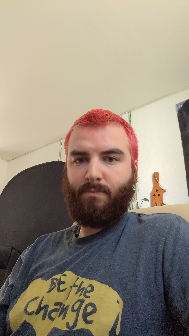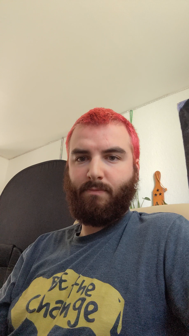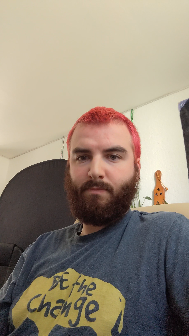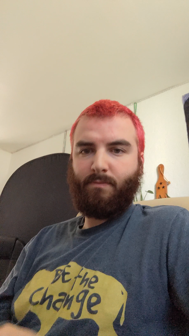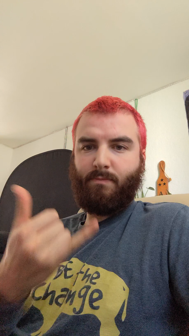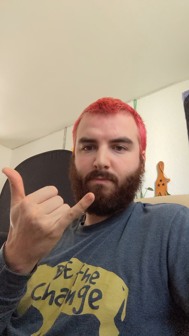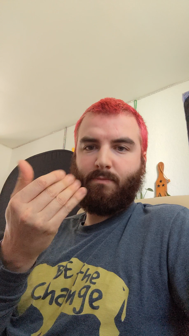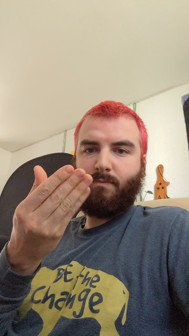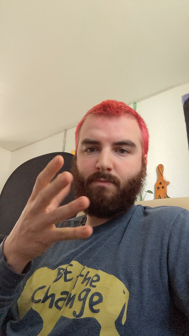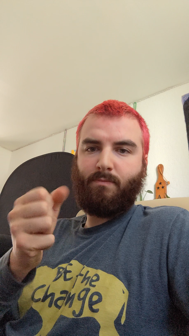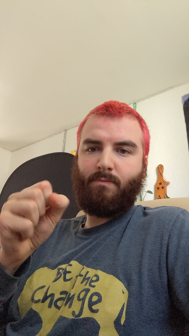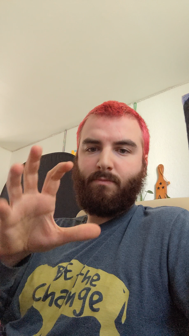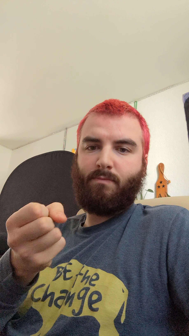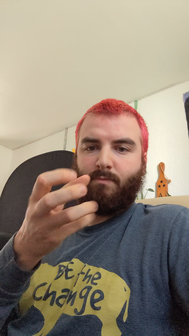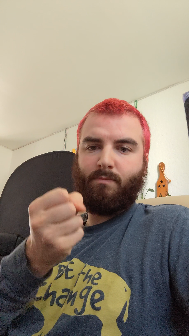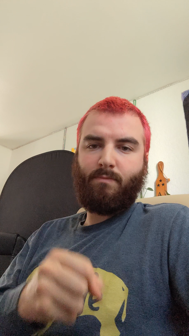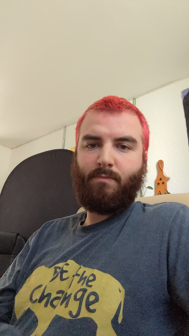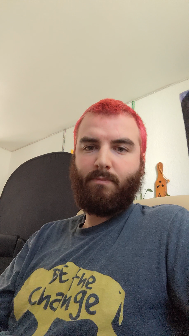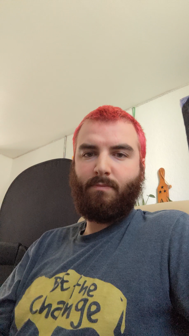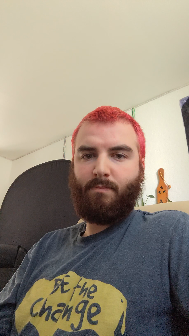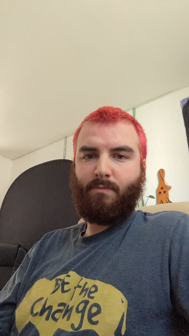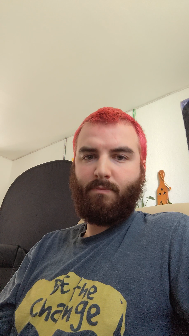play dough